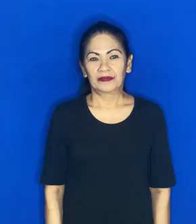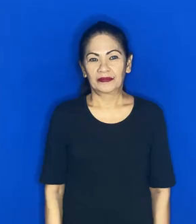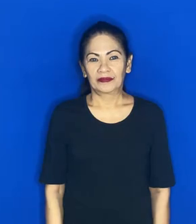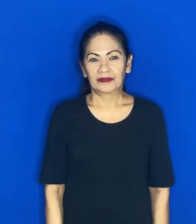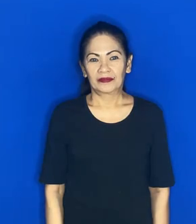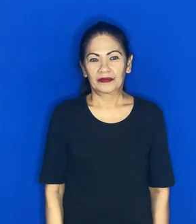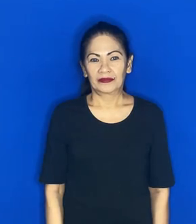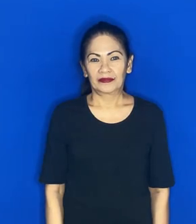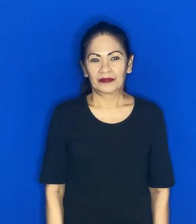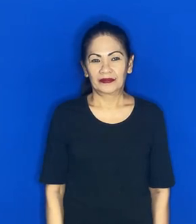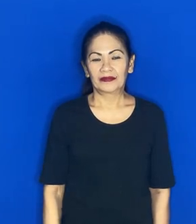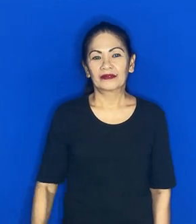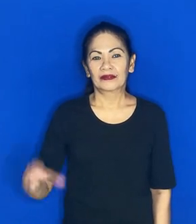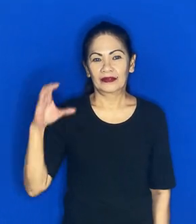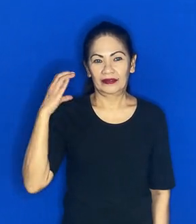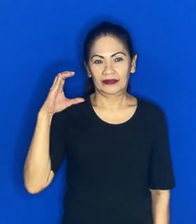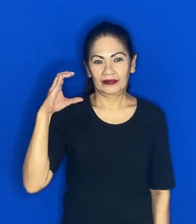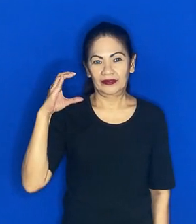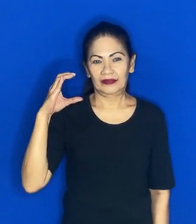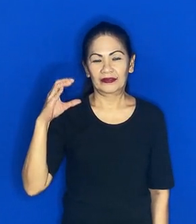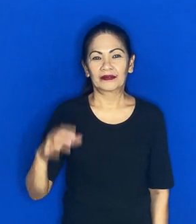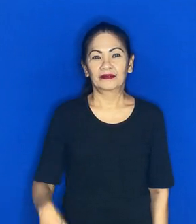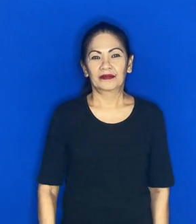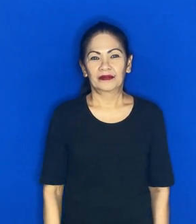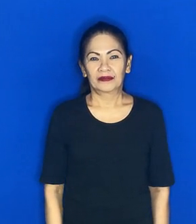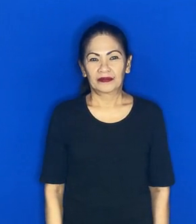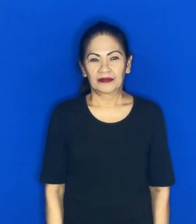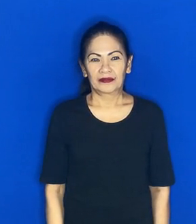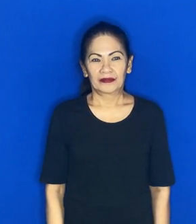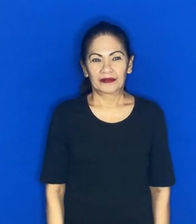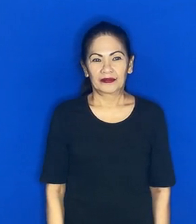cousin